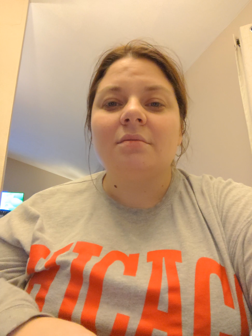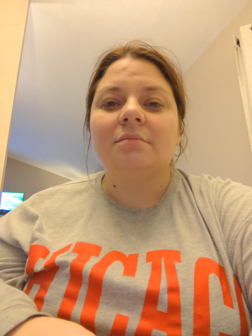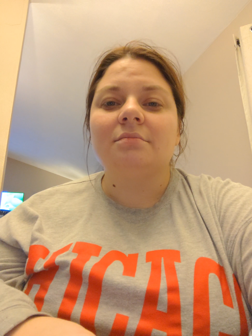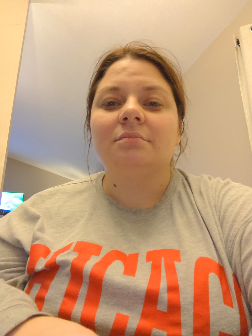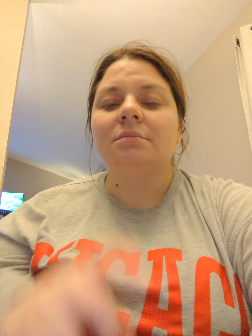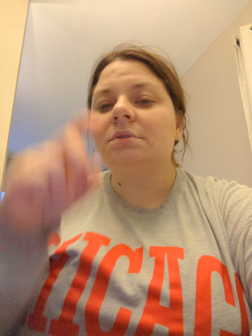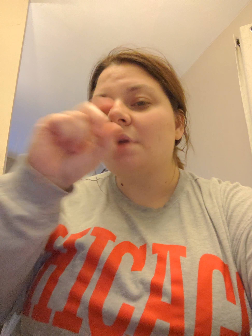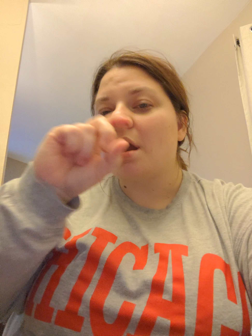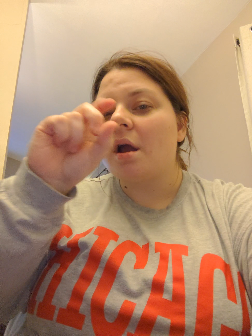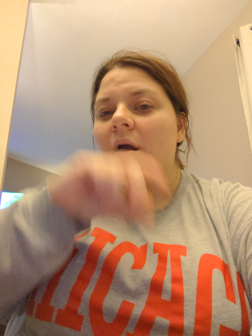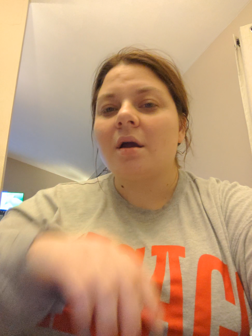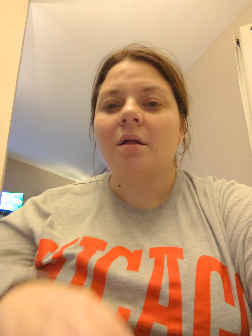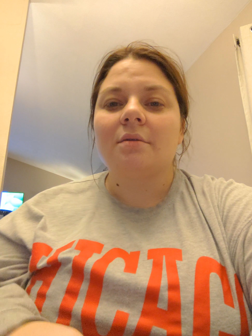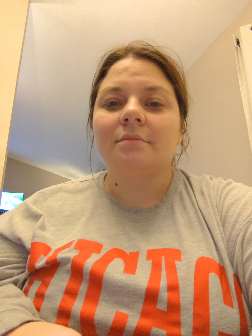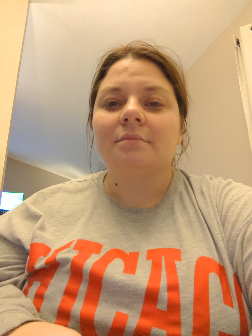doll